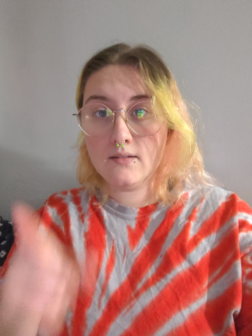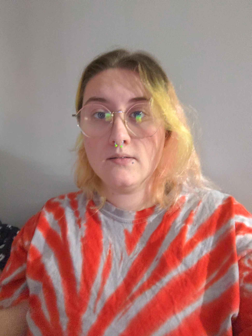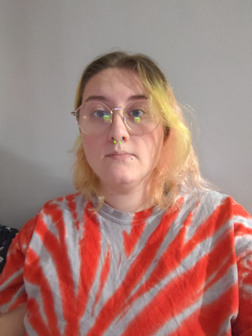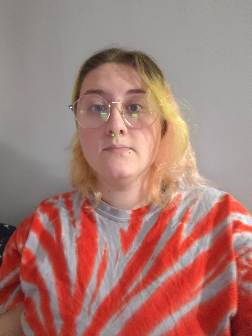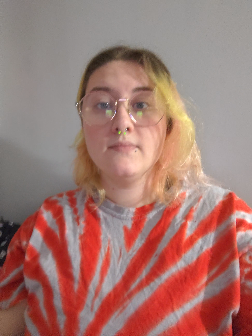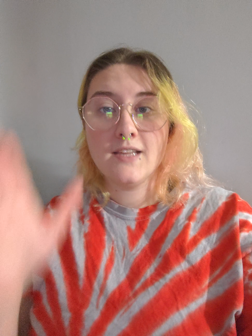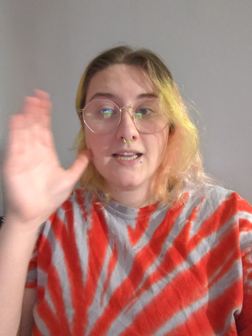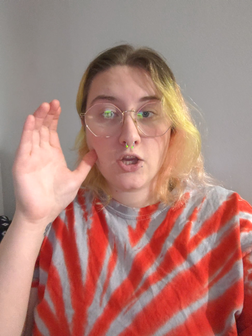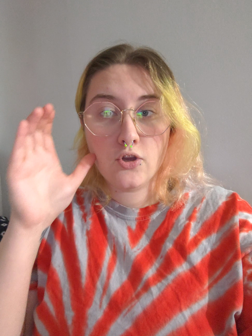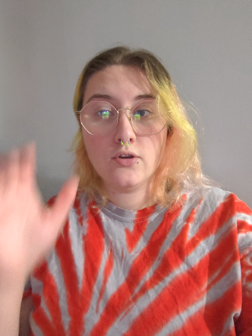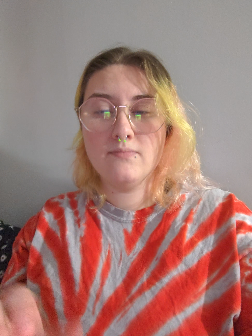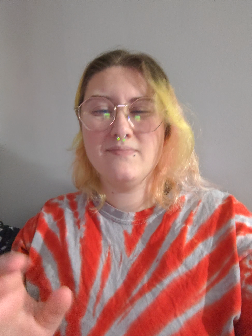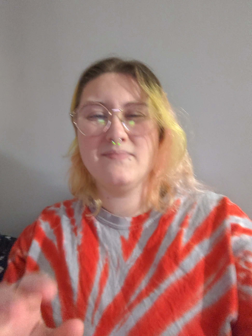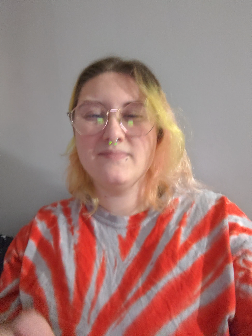hear